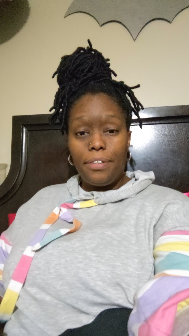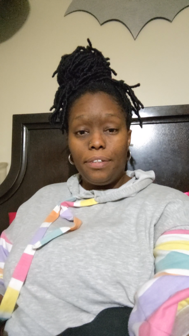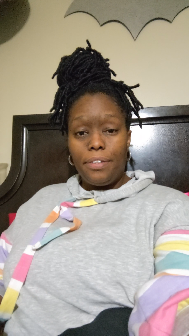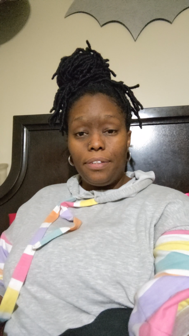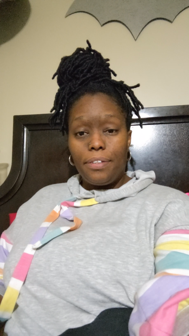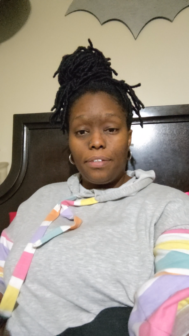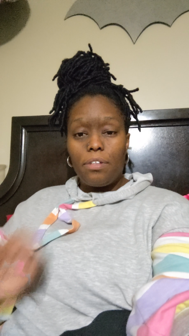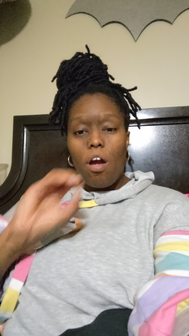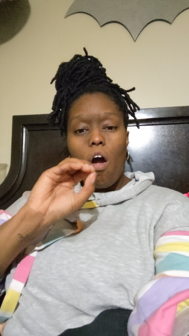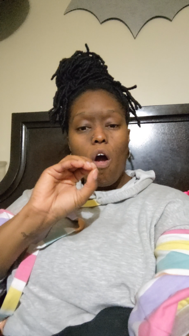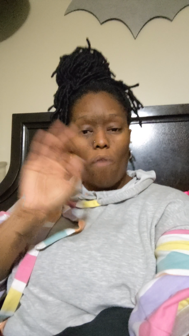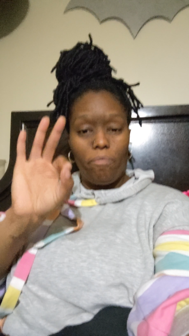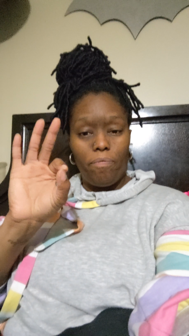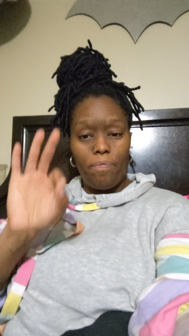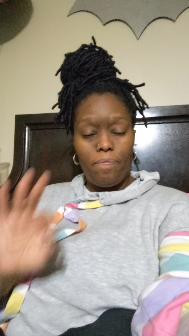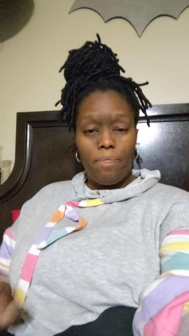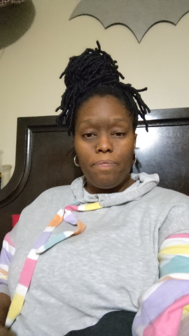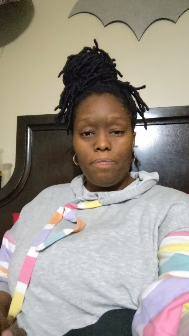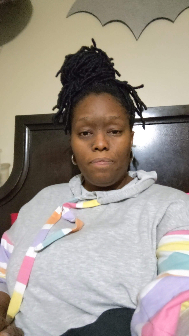off